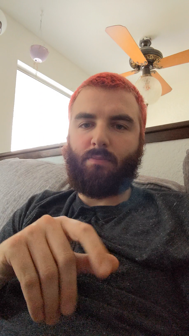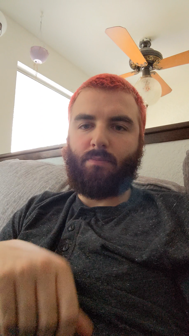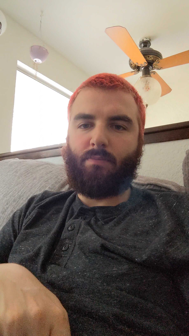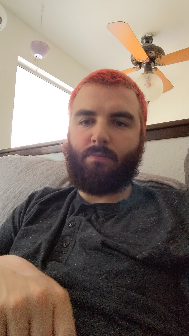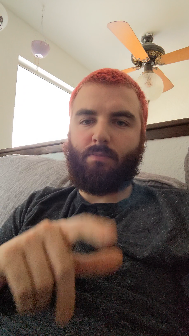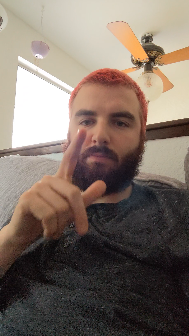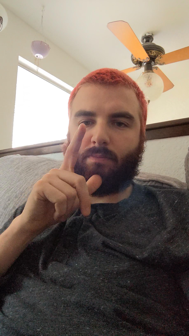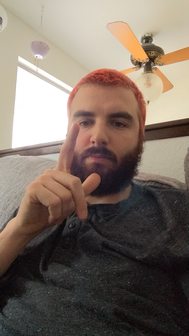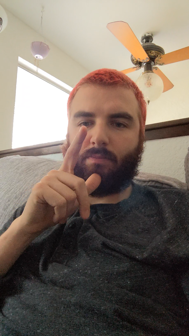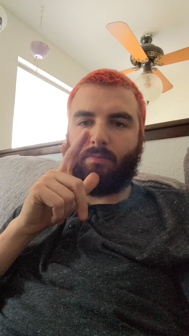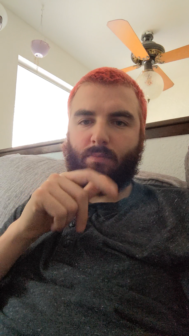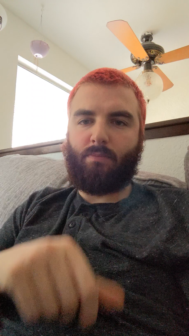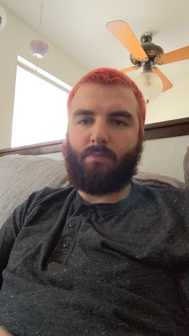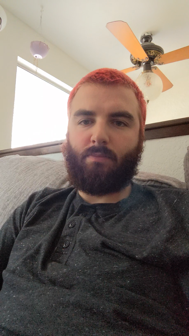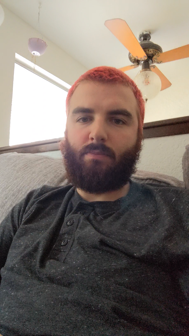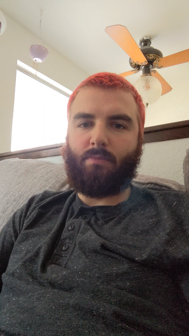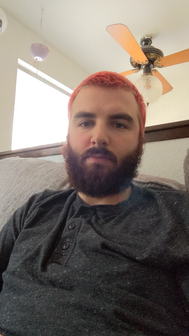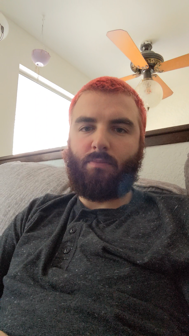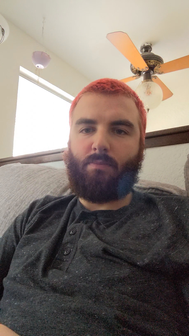lunch